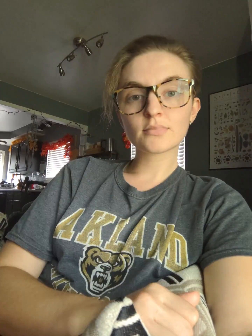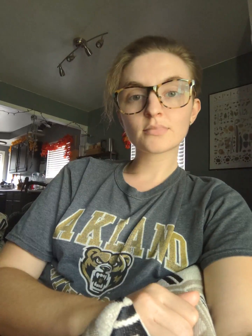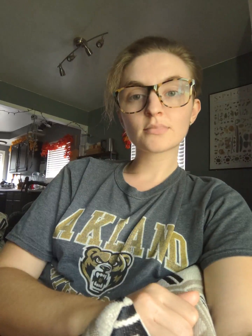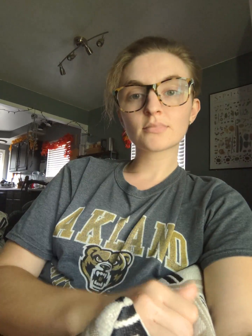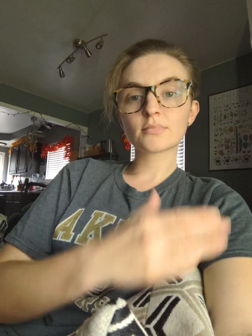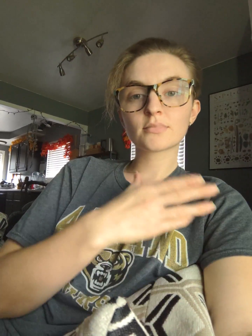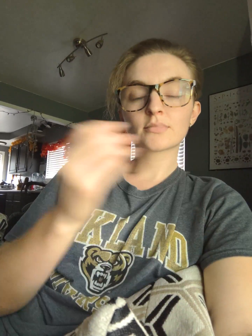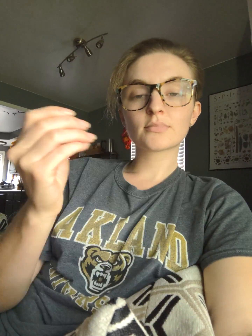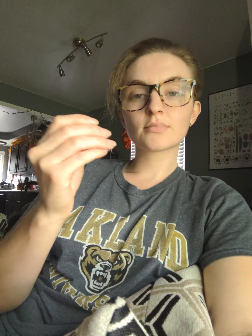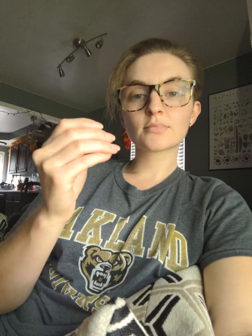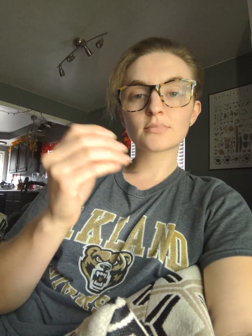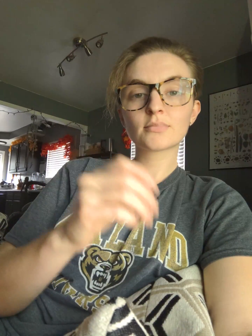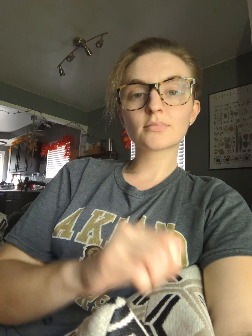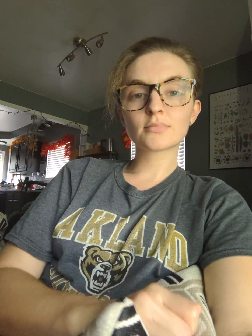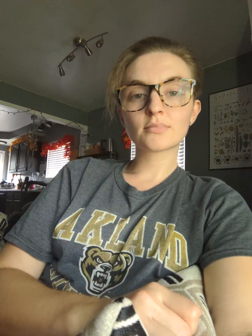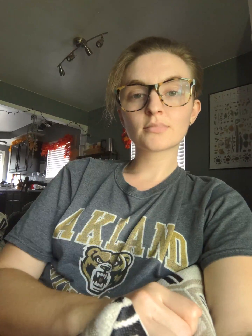and